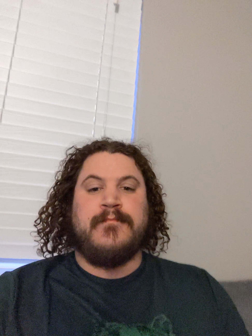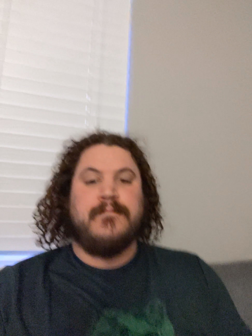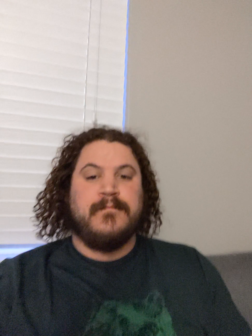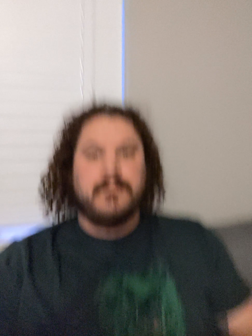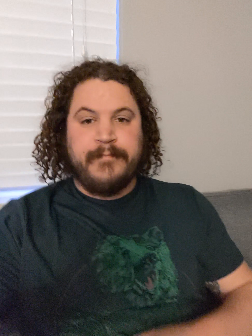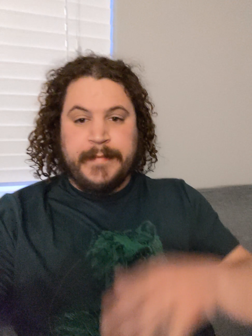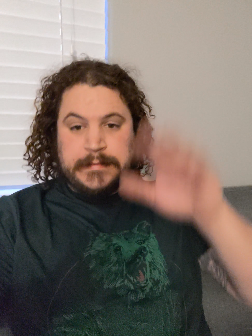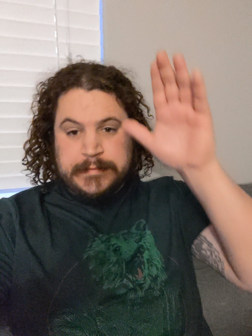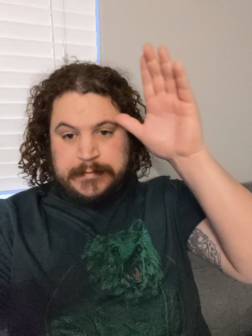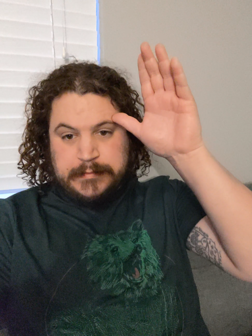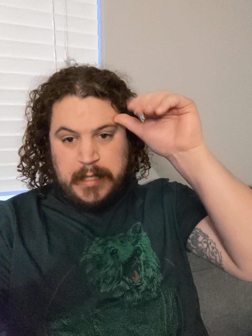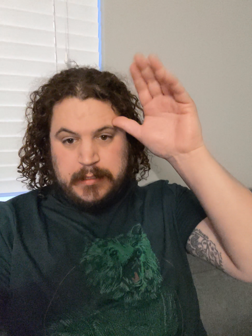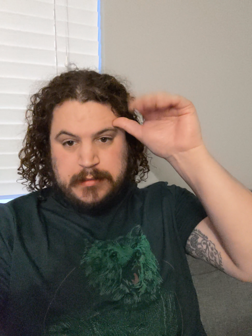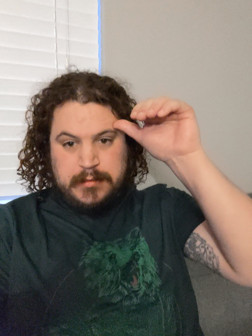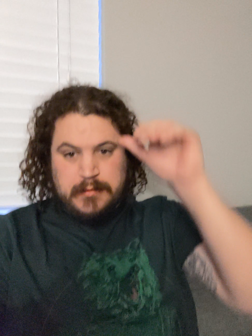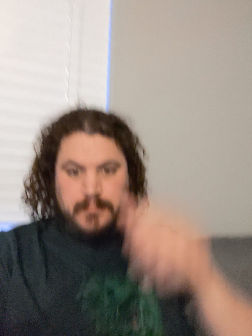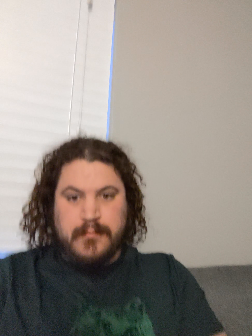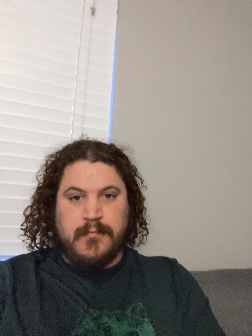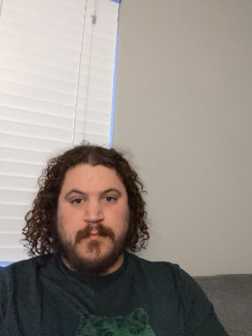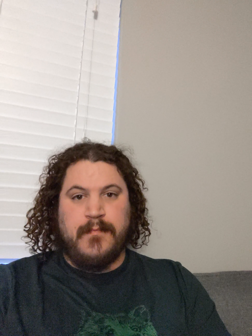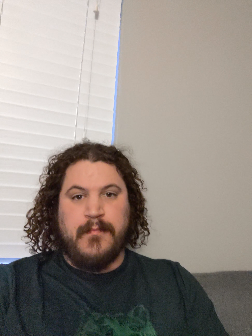donkey